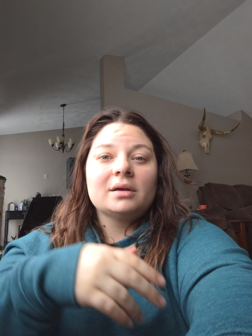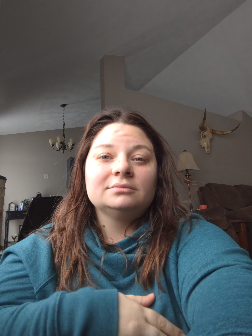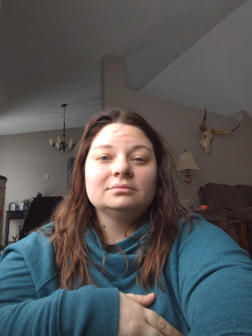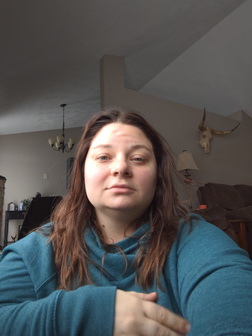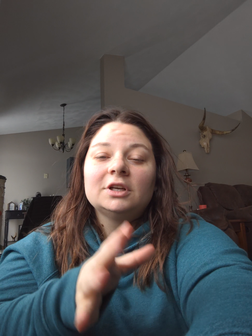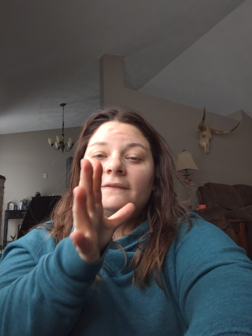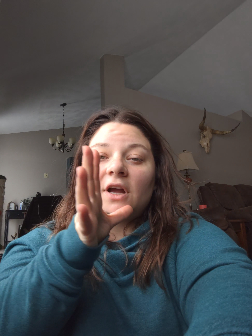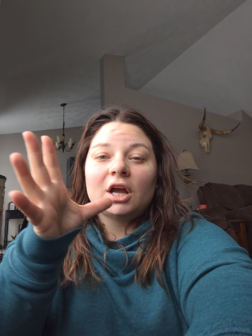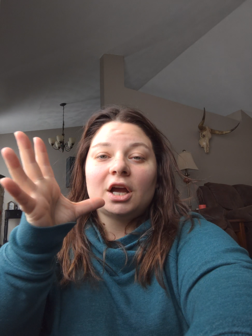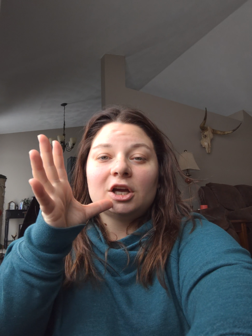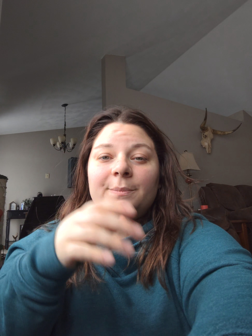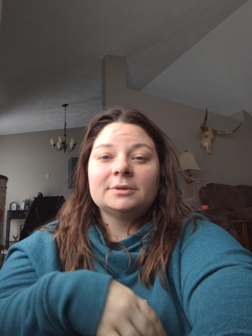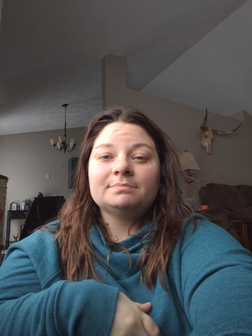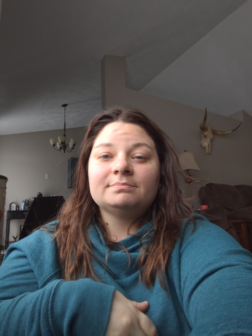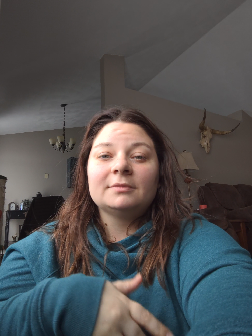farm